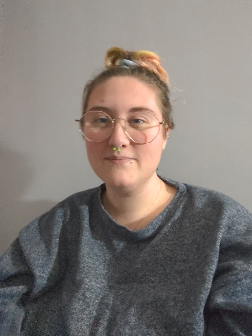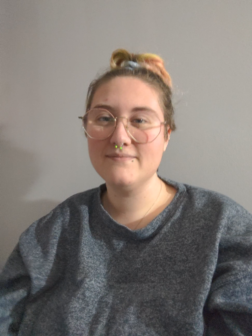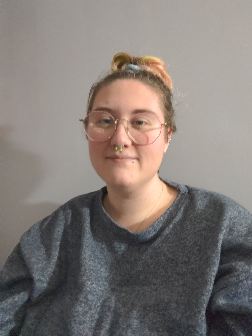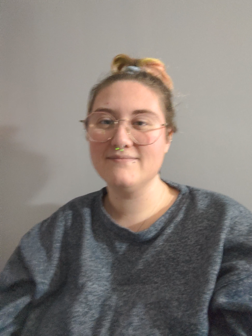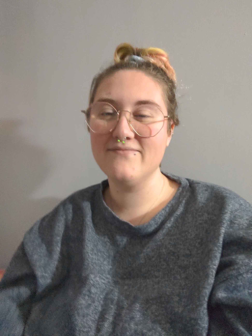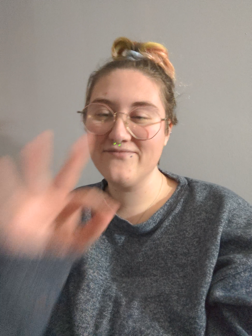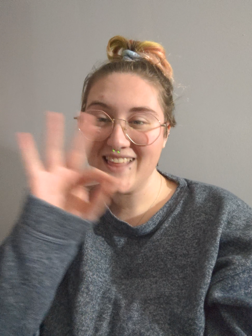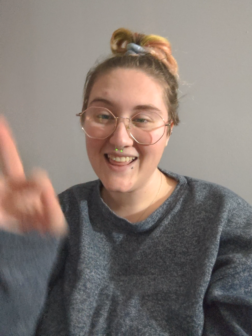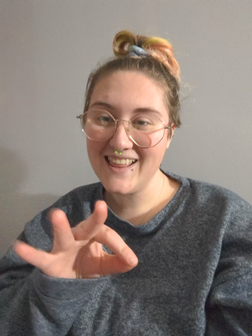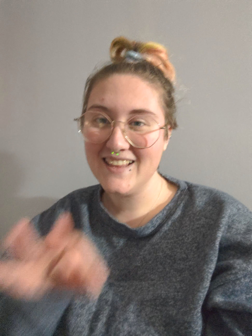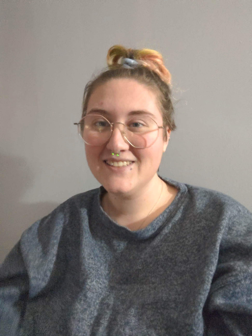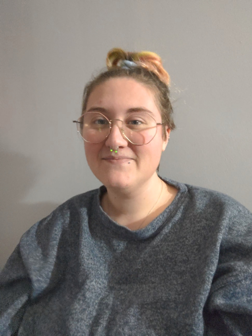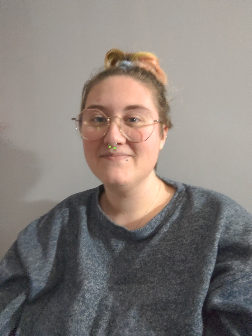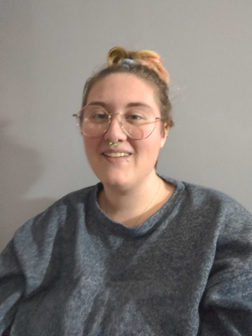feet